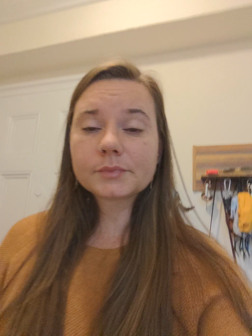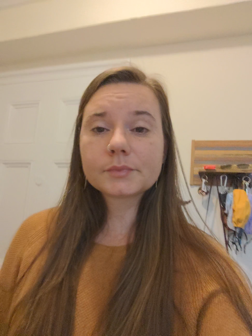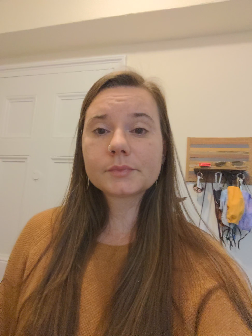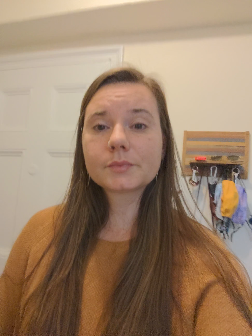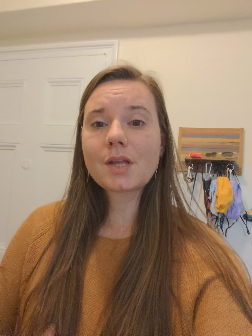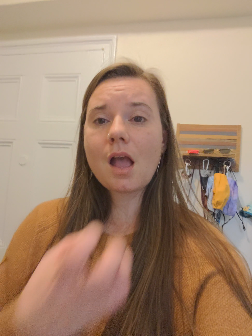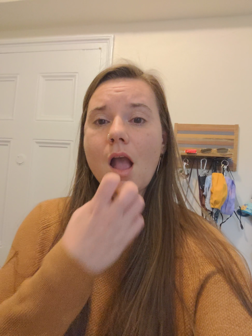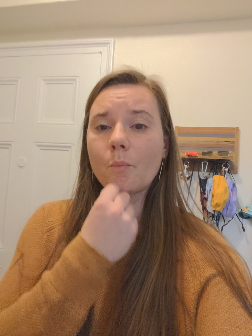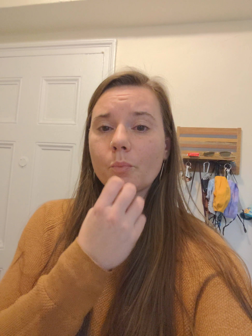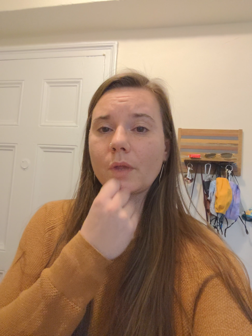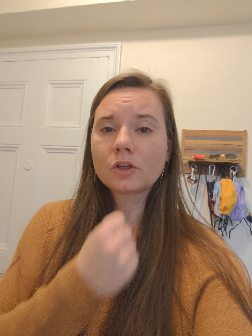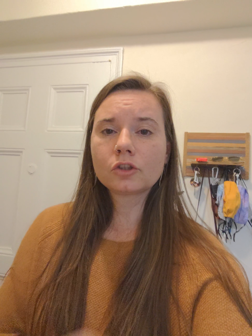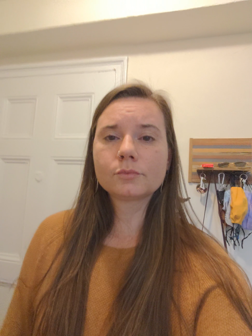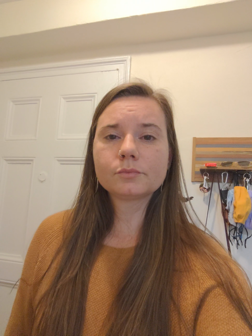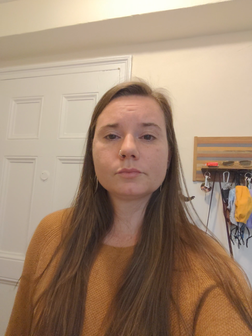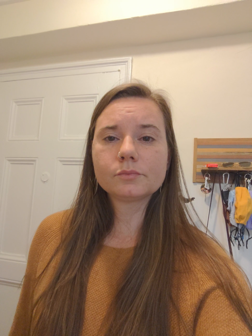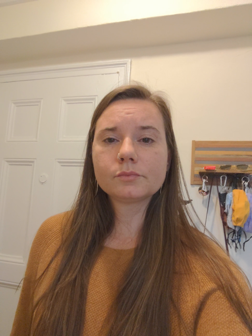underwear